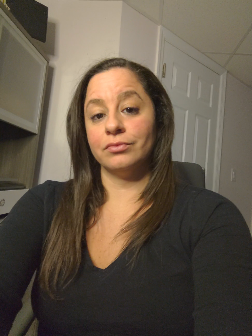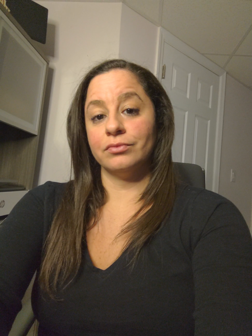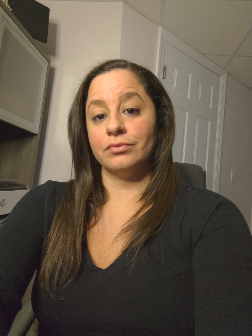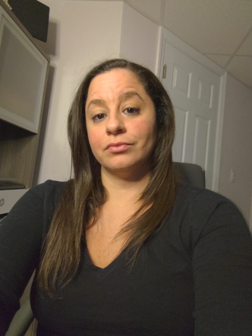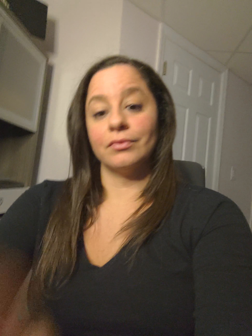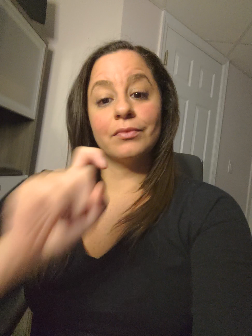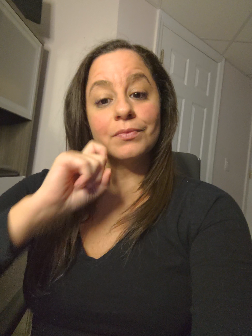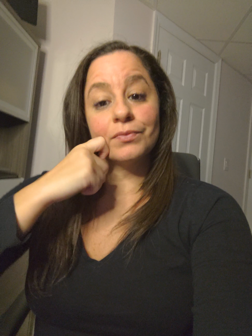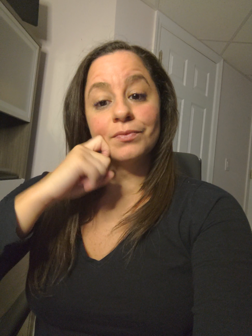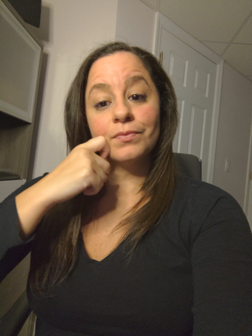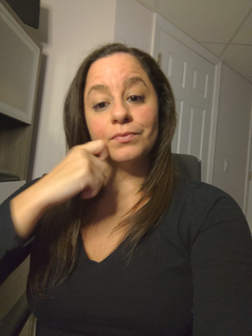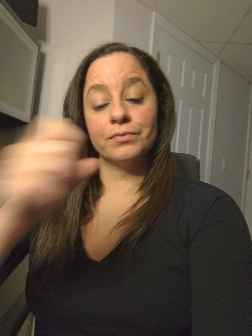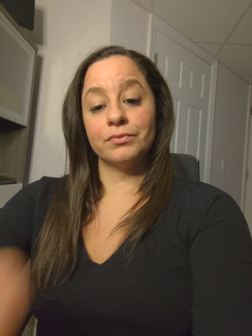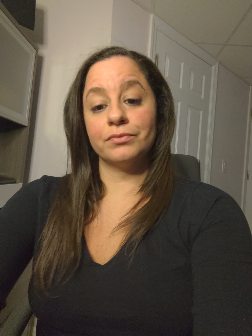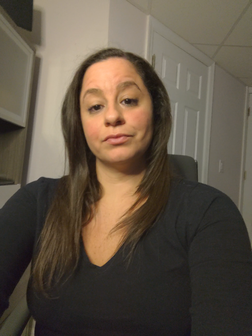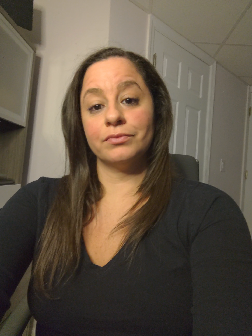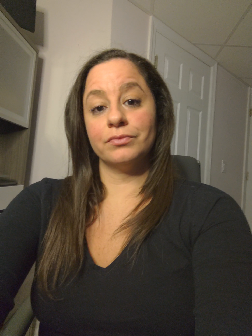apple